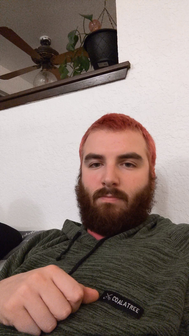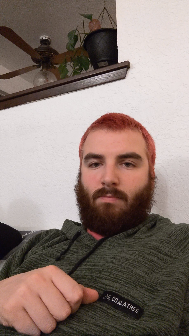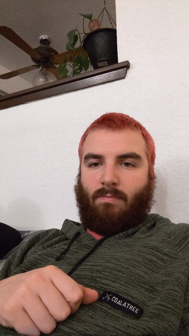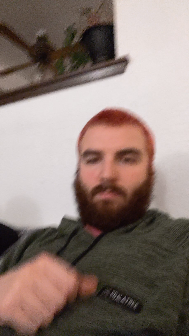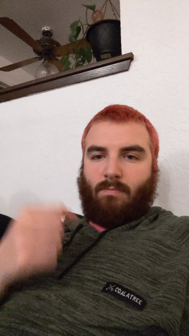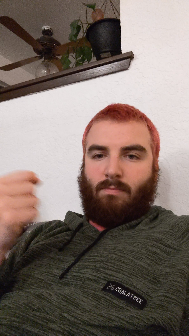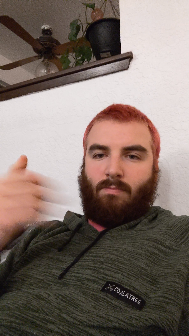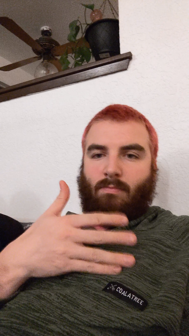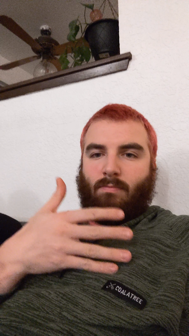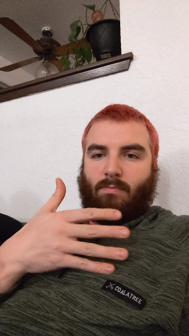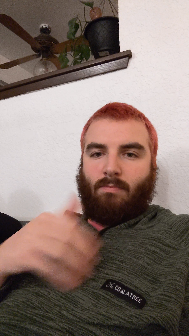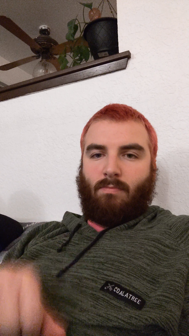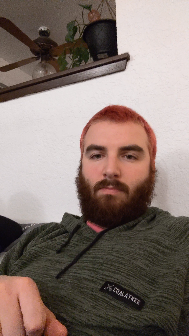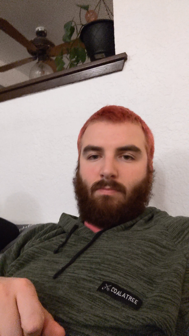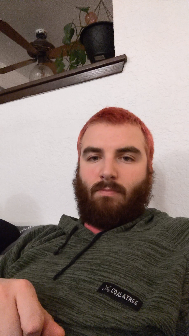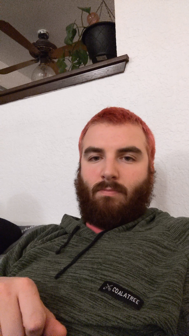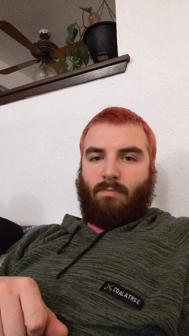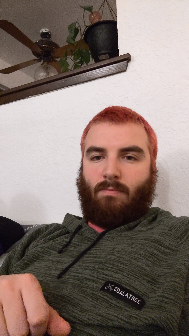scared